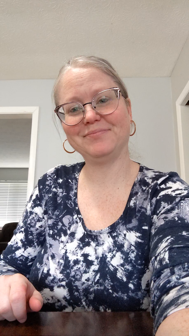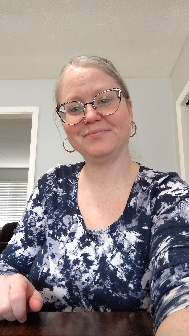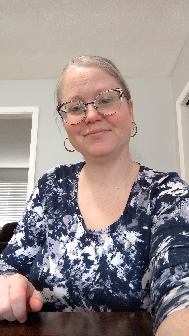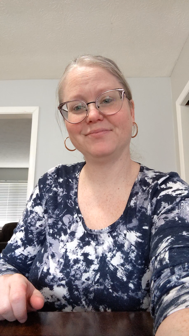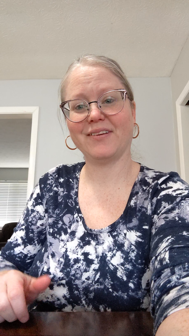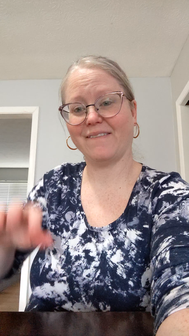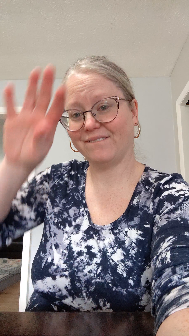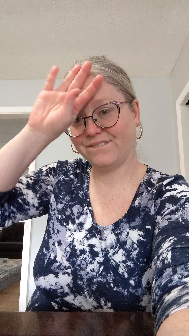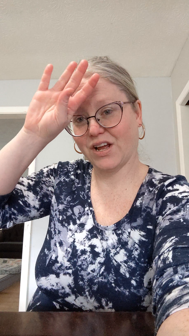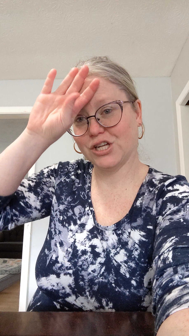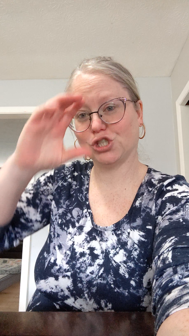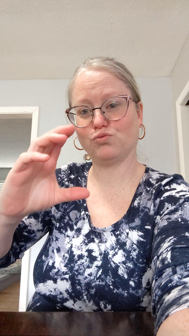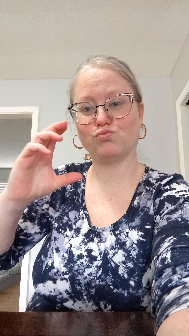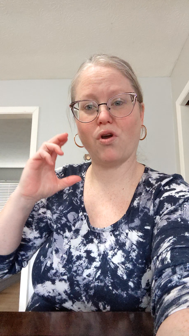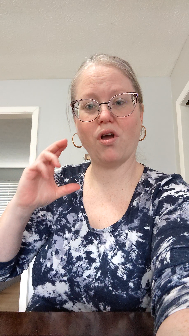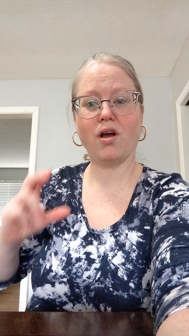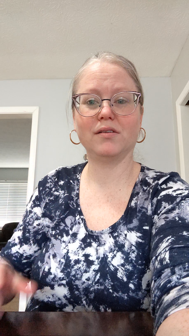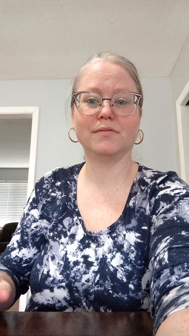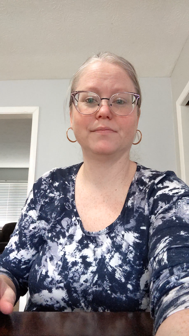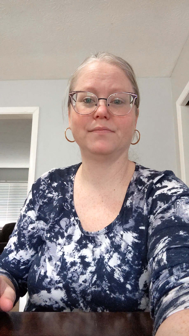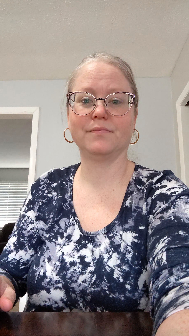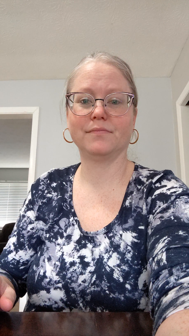fire truck